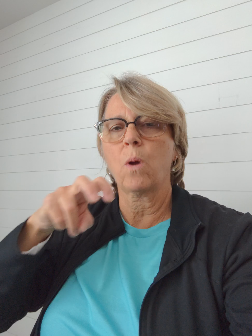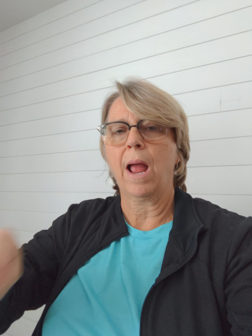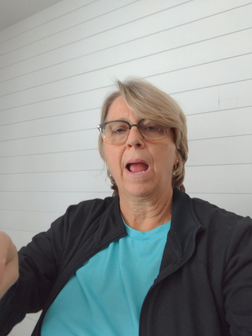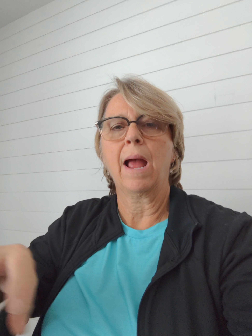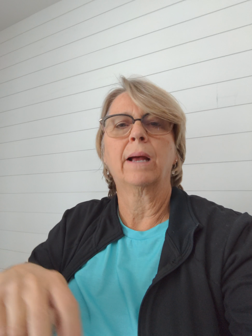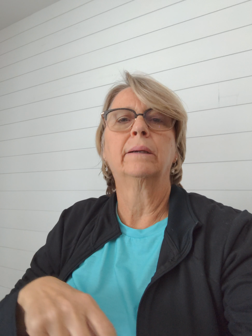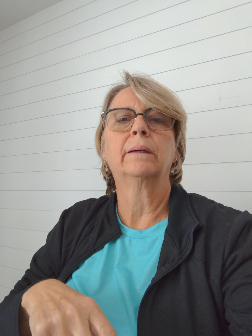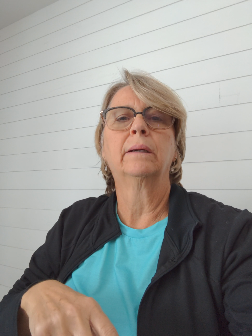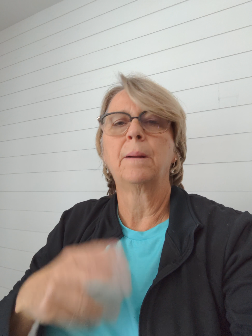ride